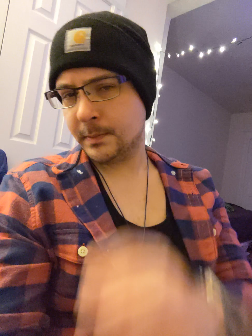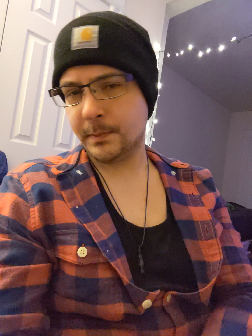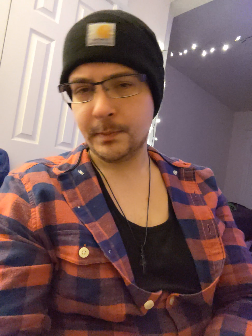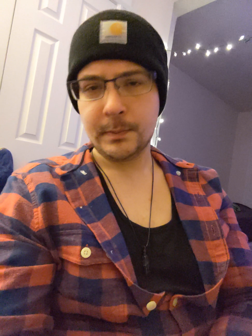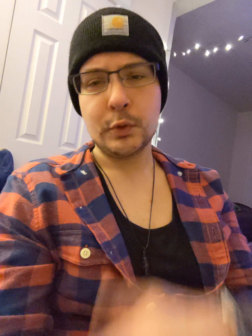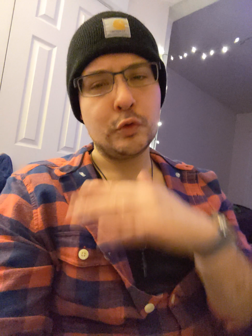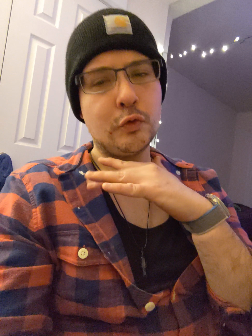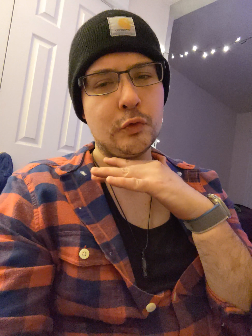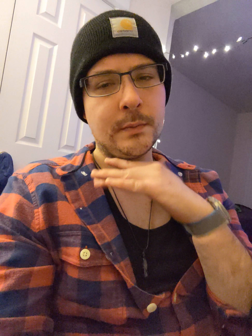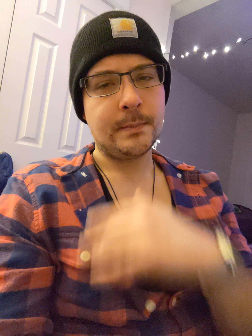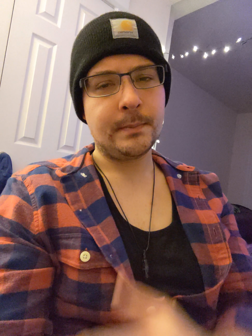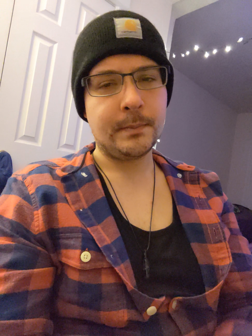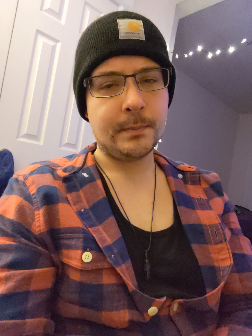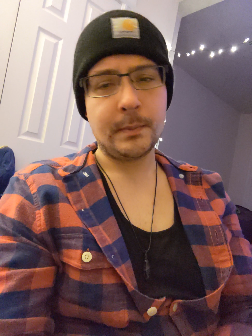dirty